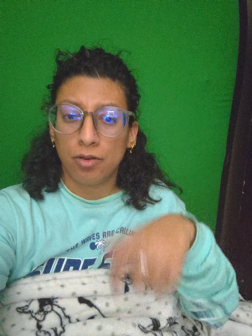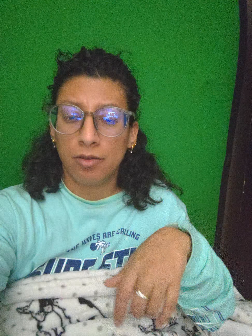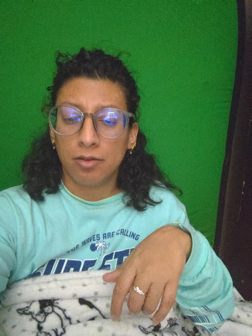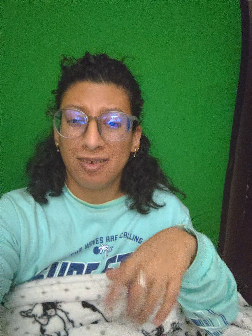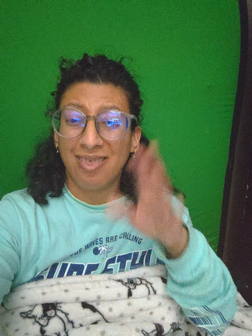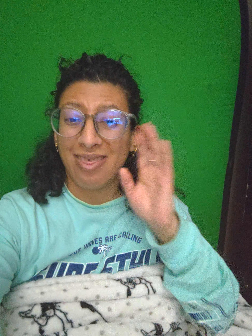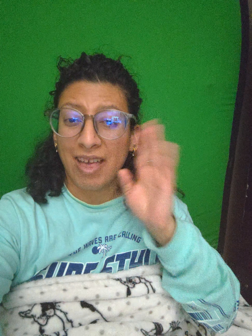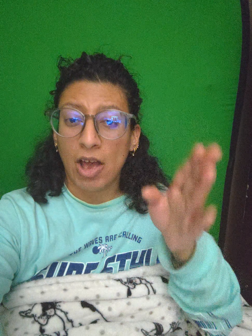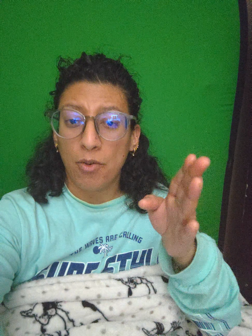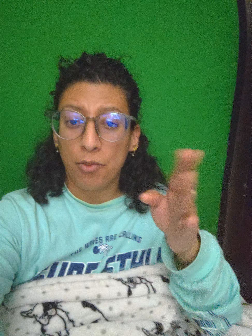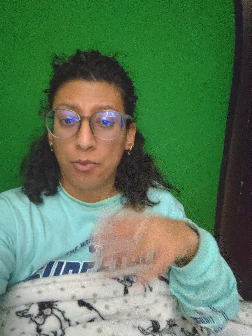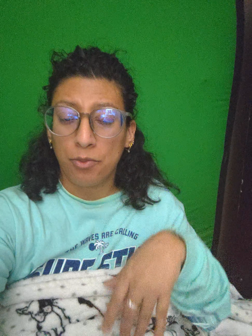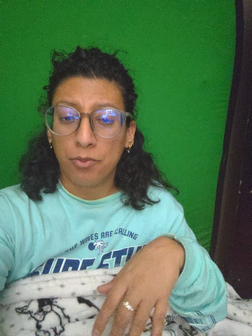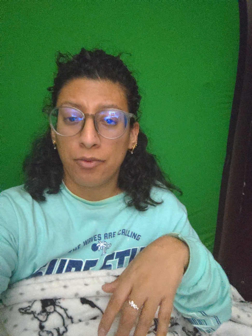hello